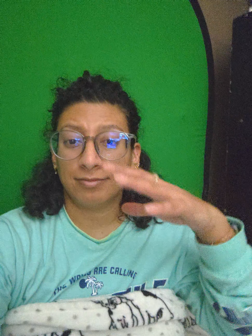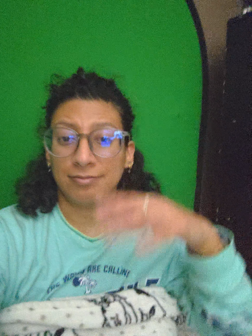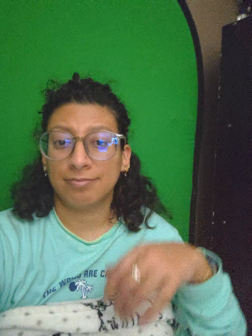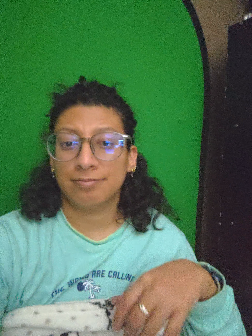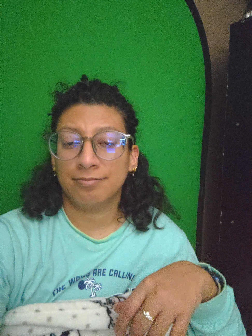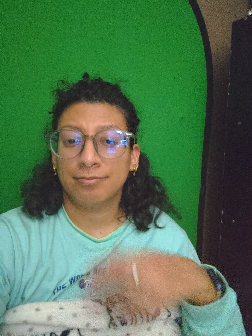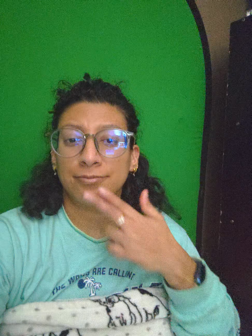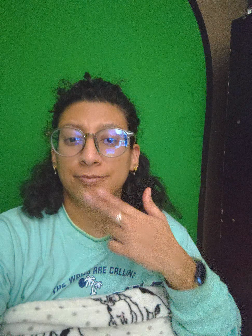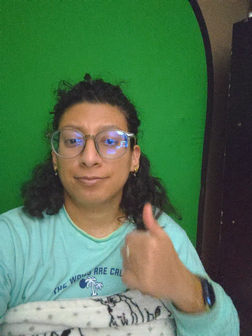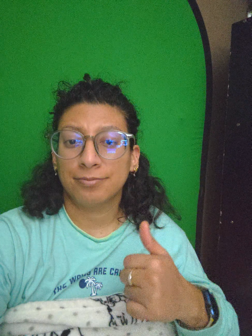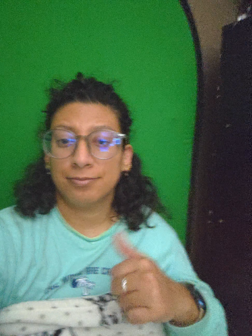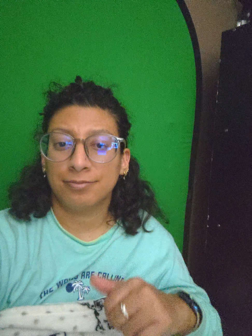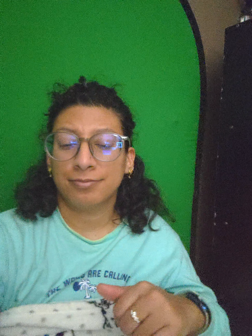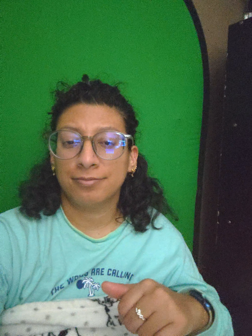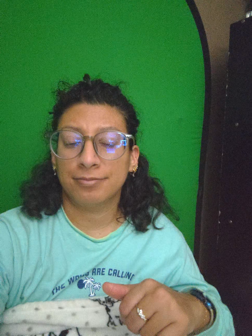cute